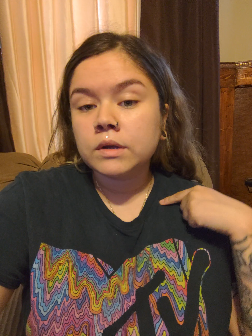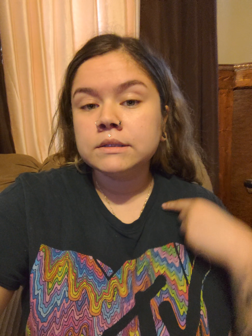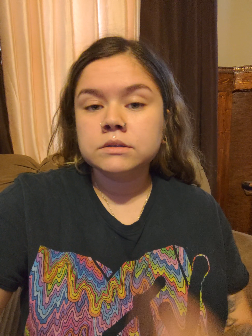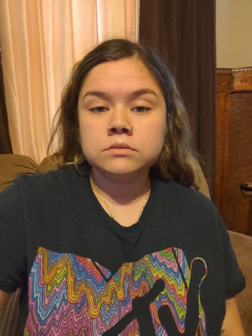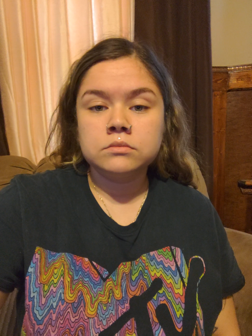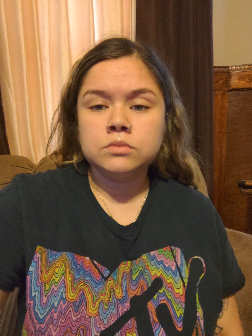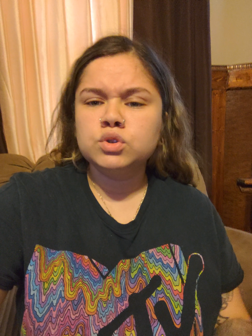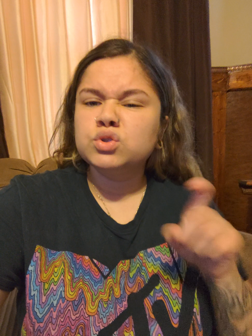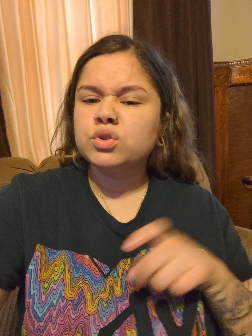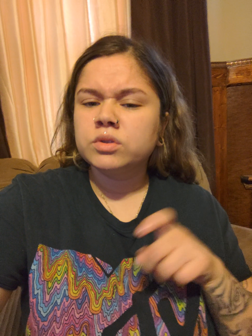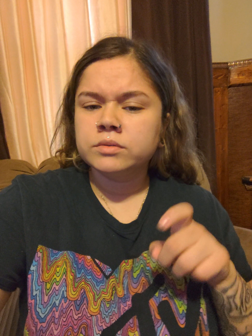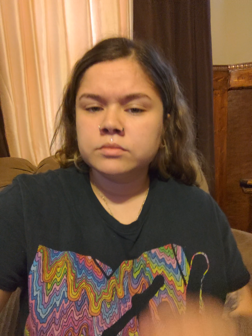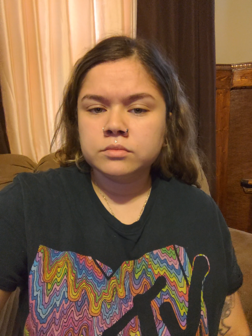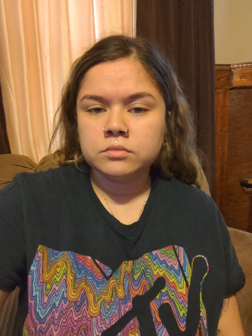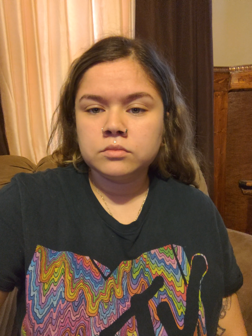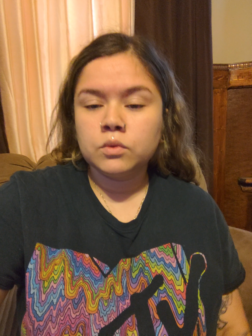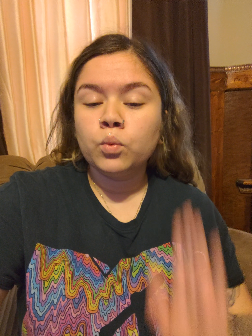should